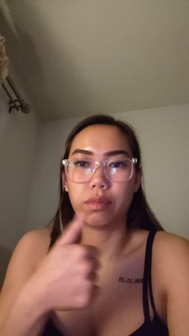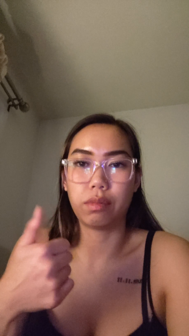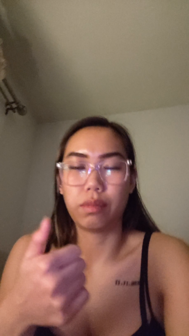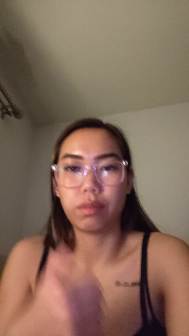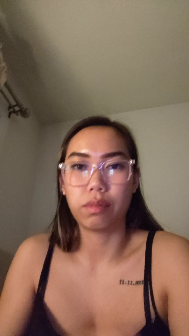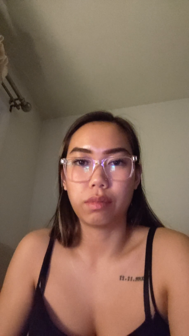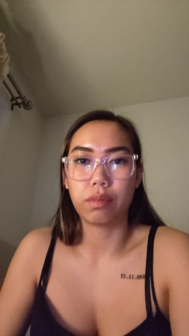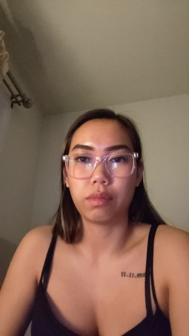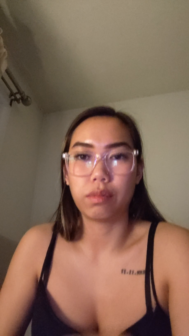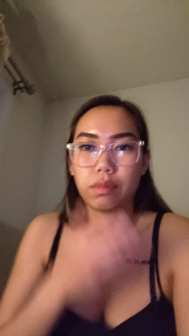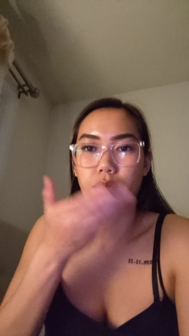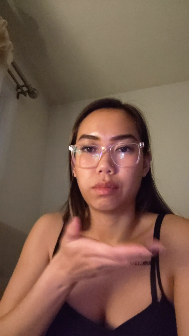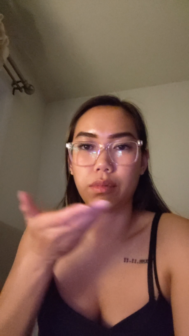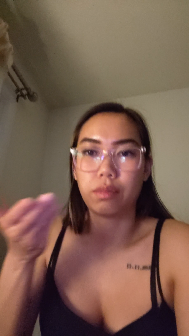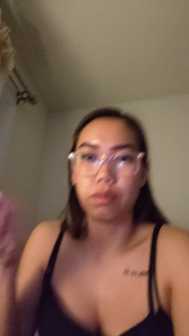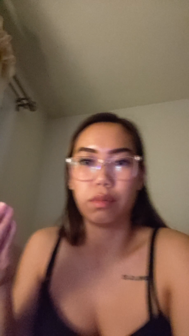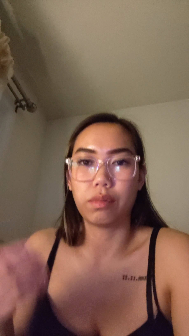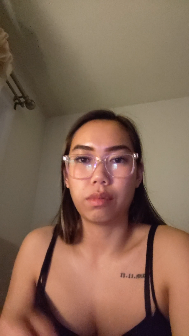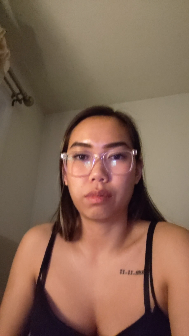carry